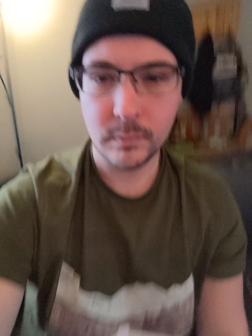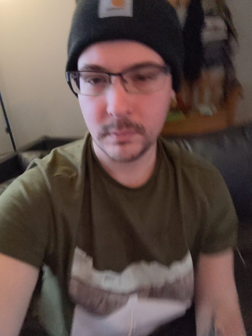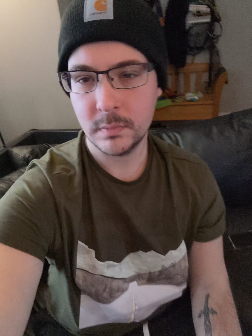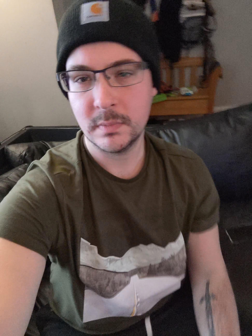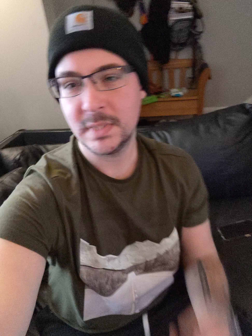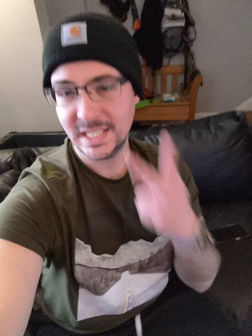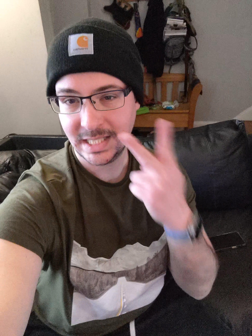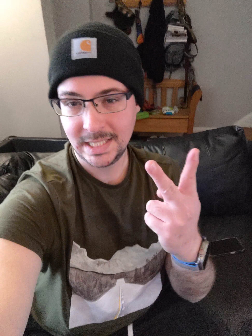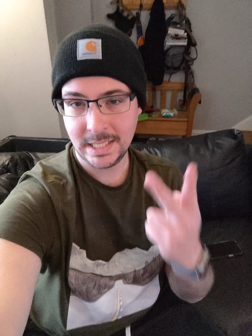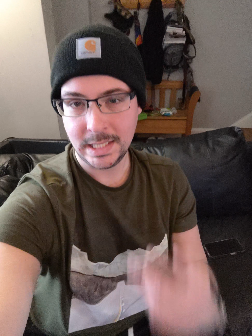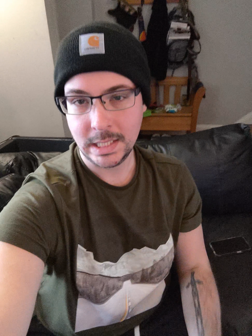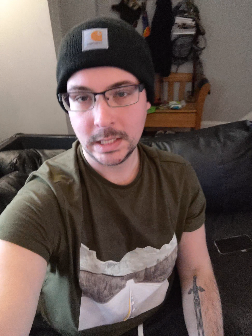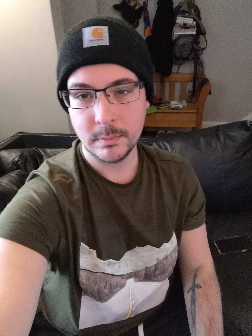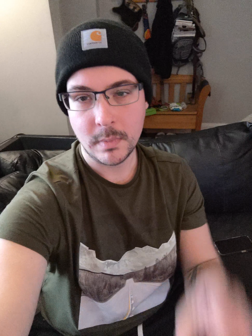see